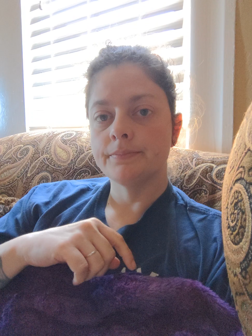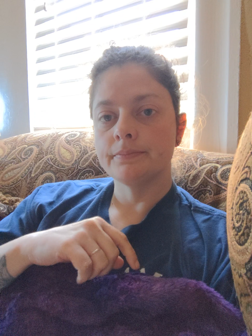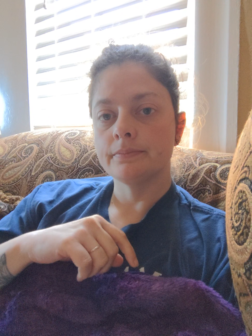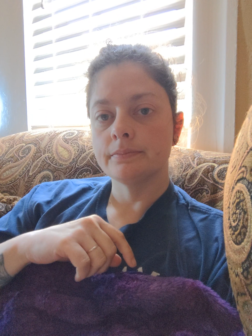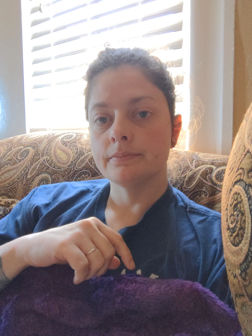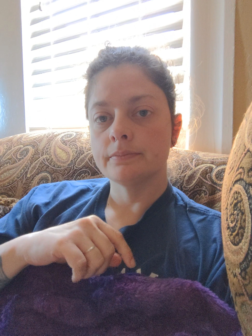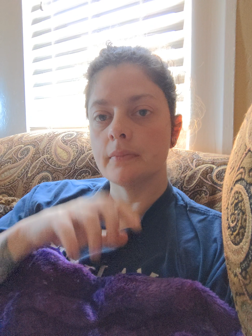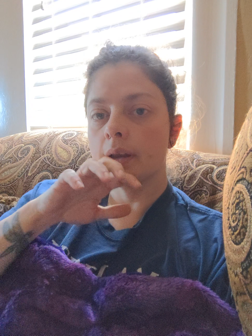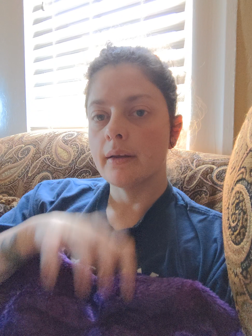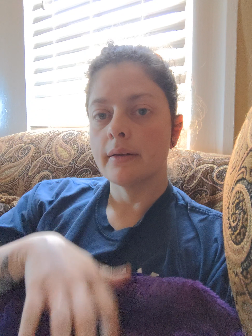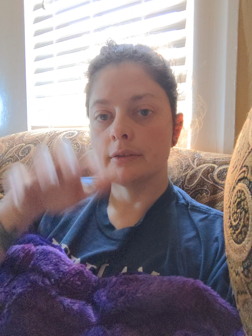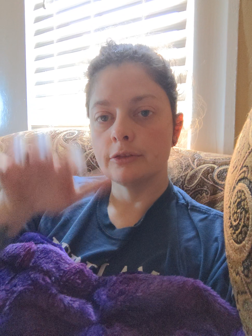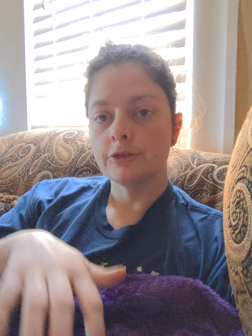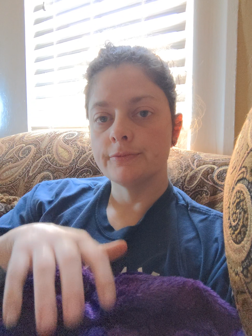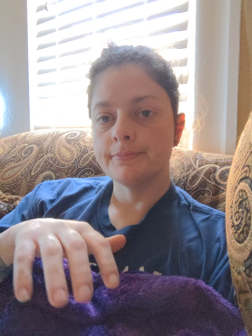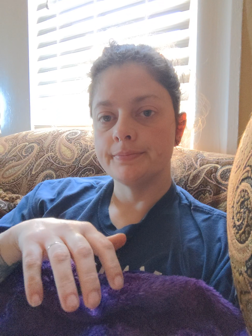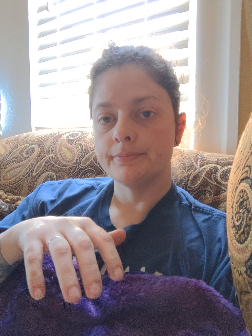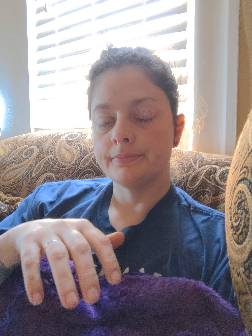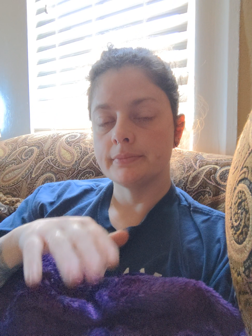alligator